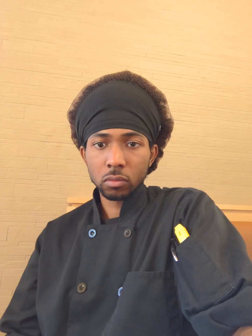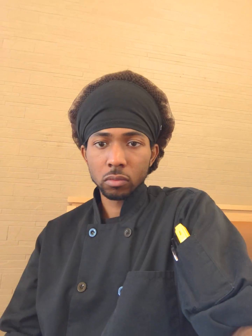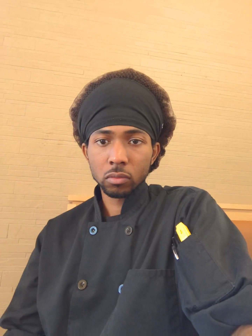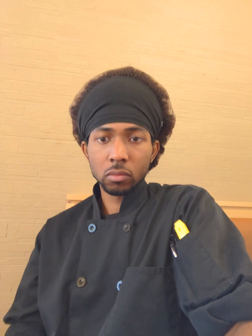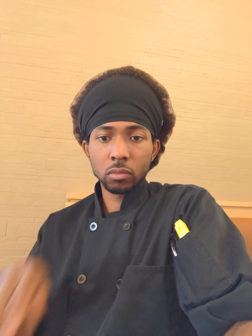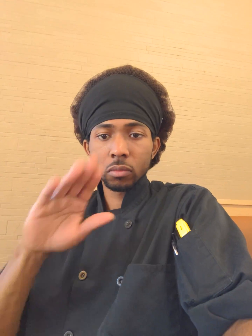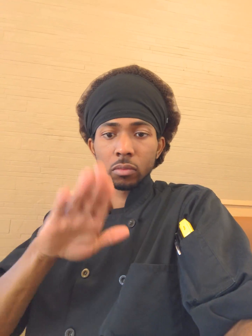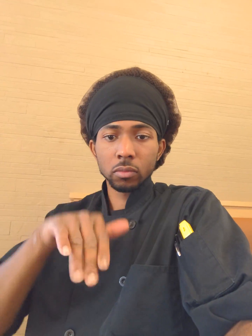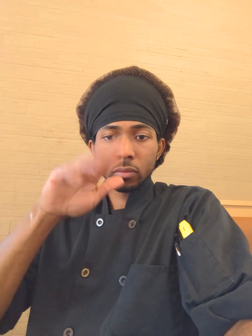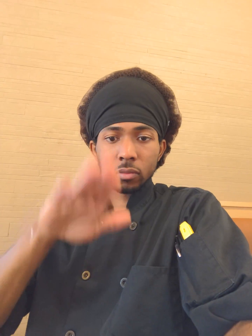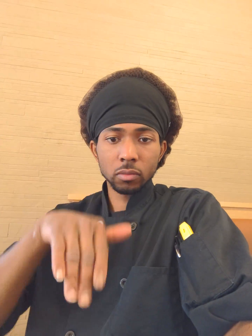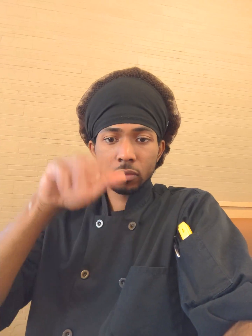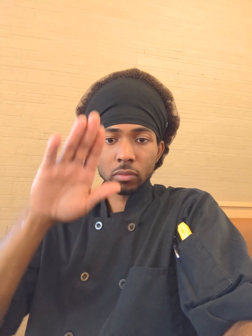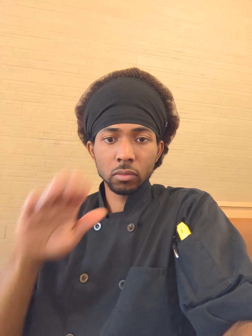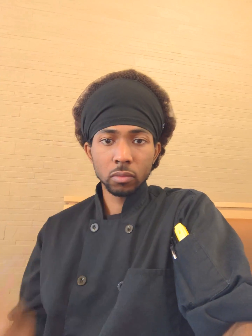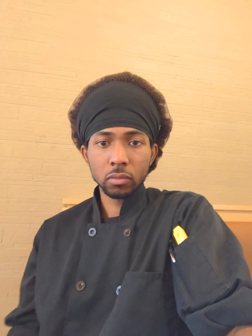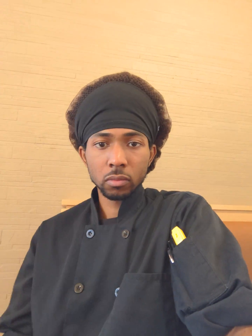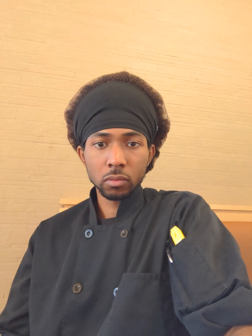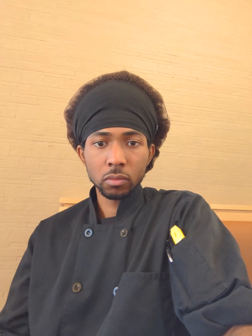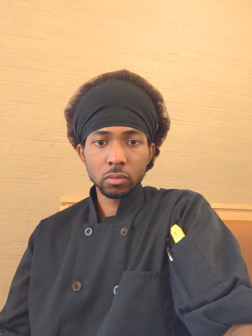paint